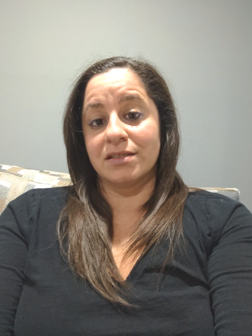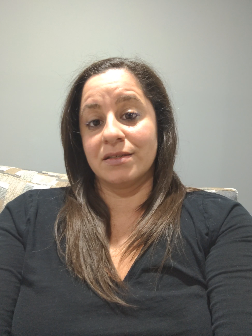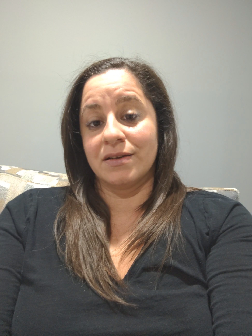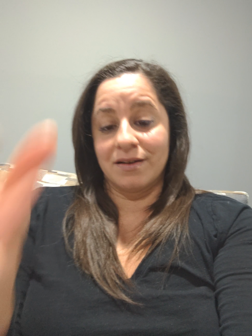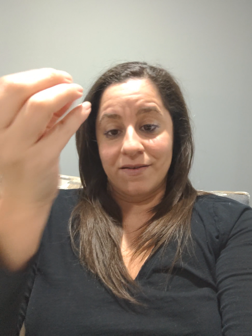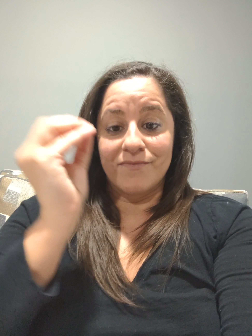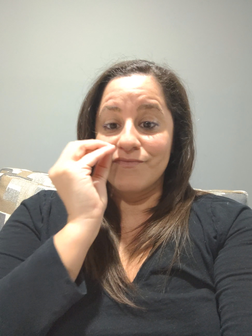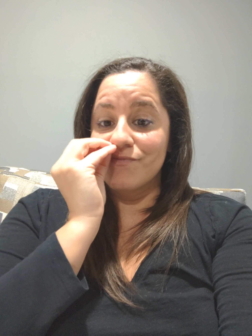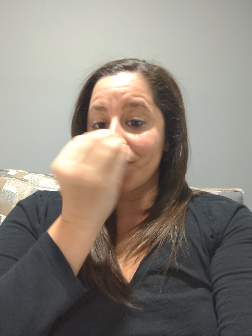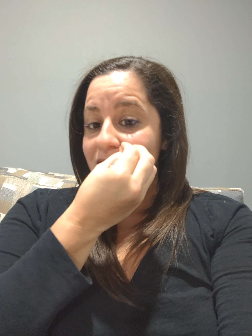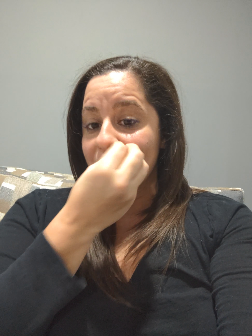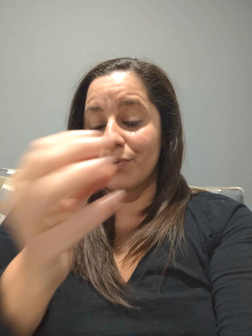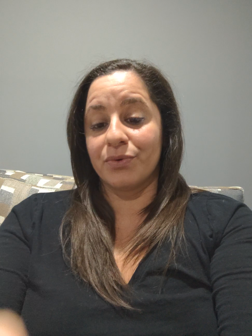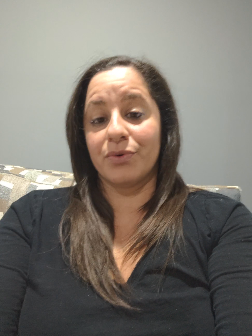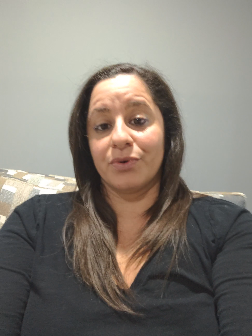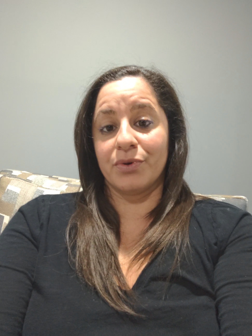flower